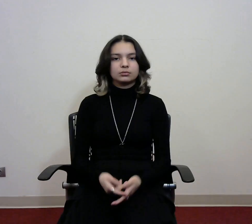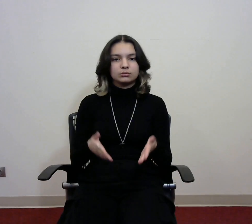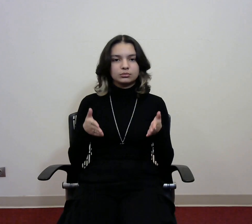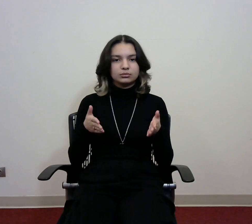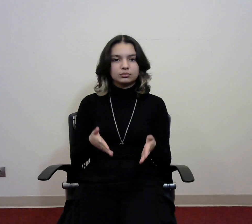burda